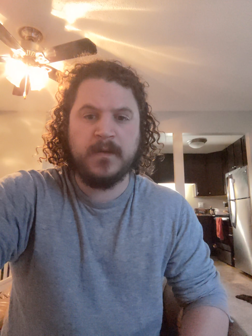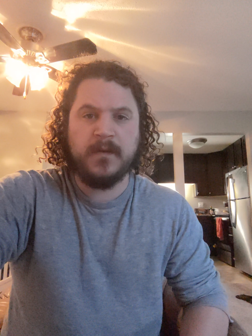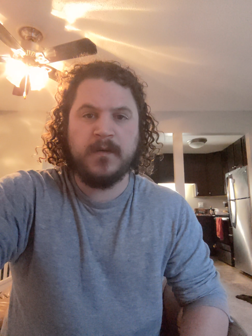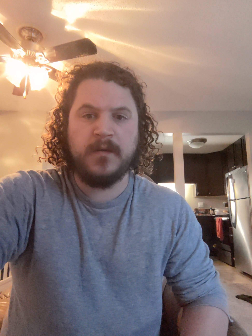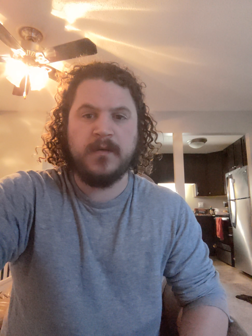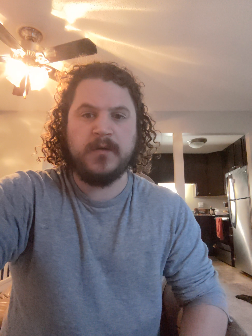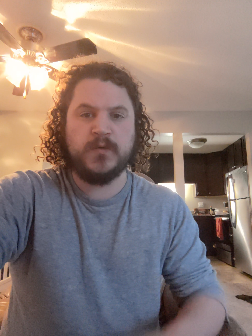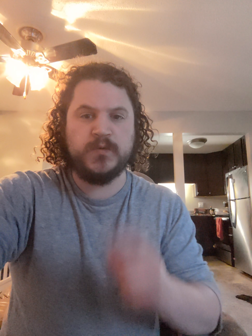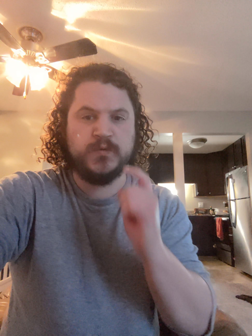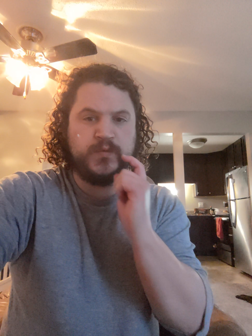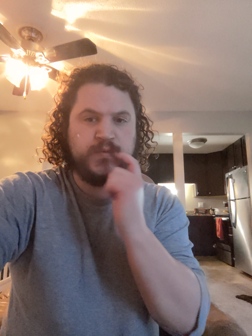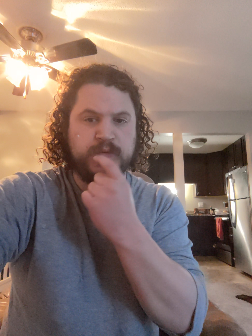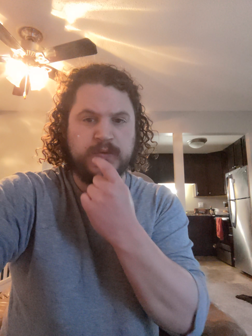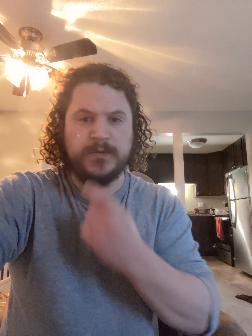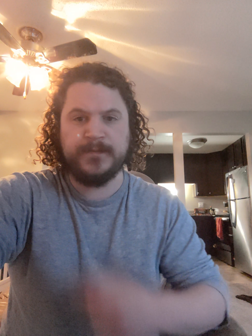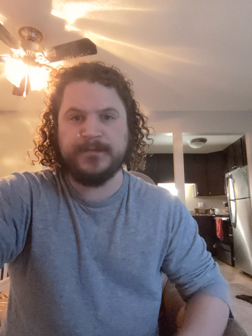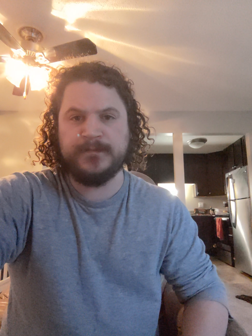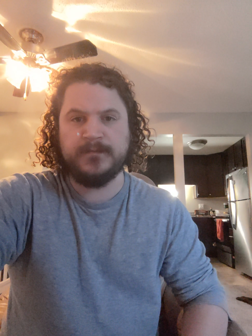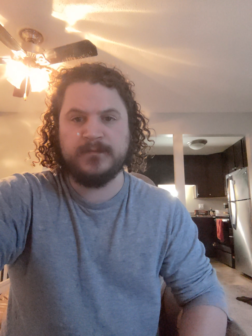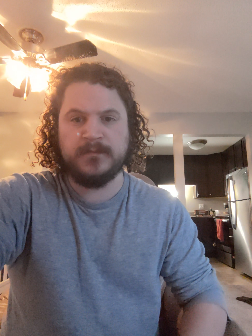tooth